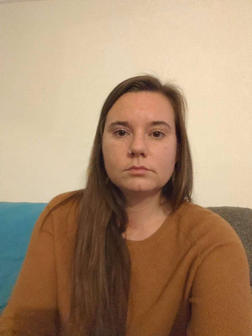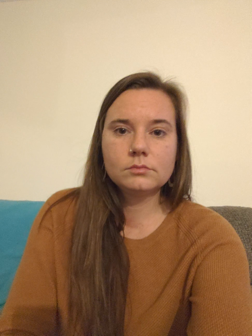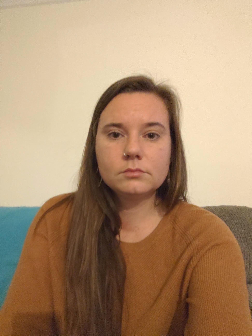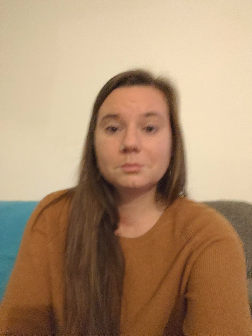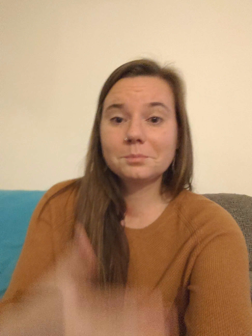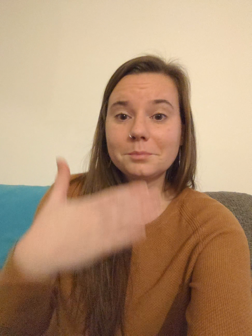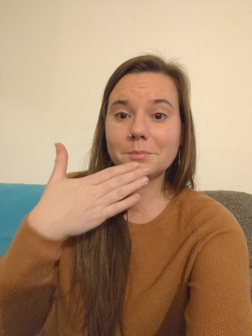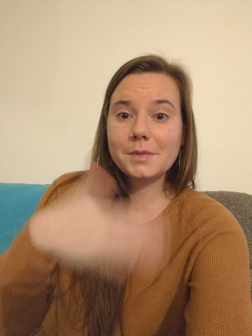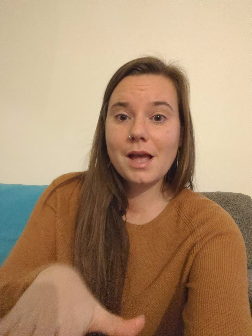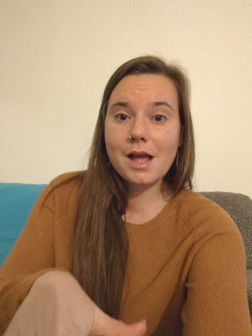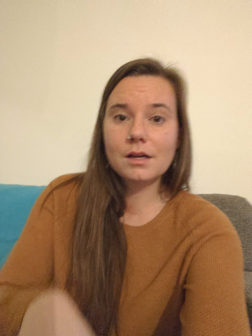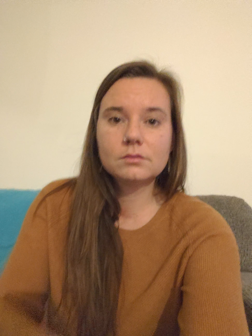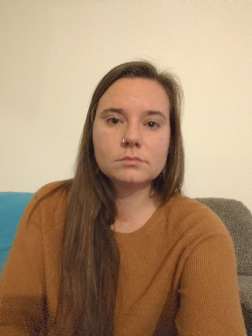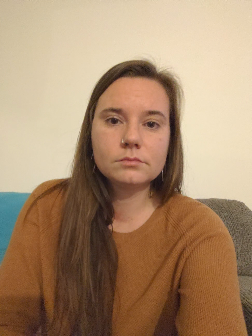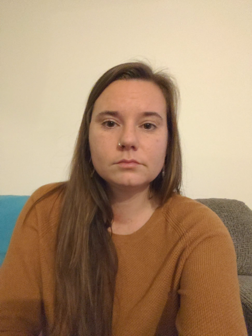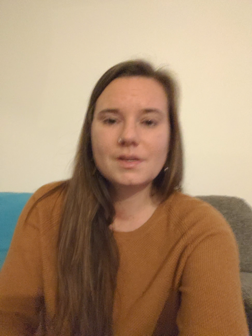bad